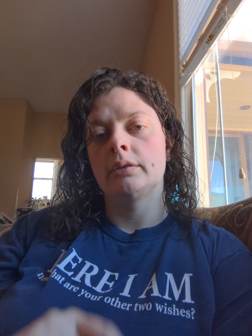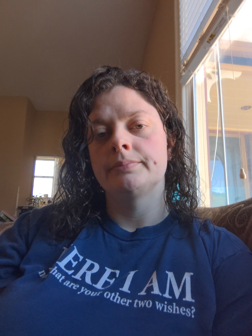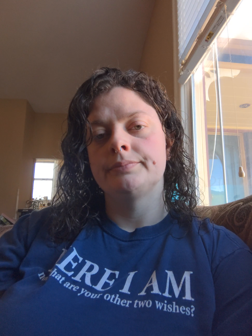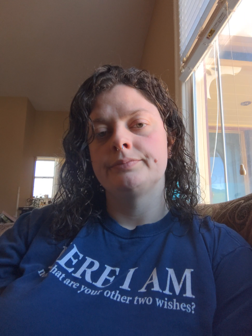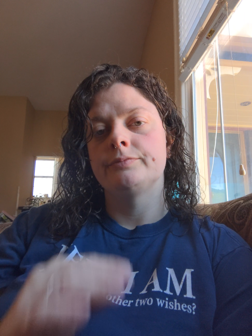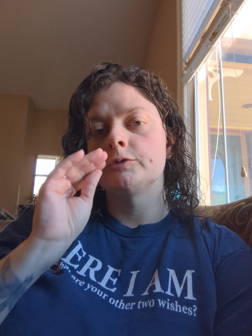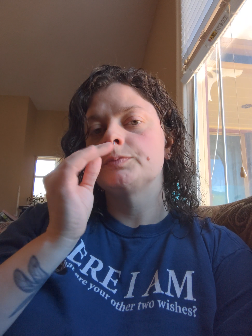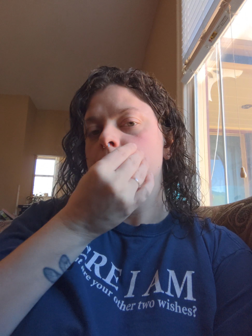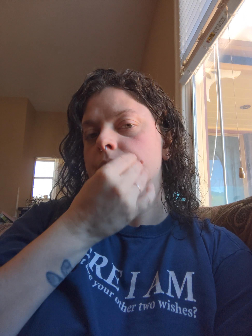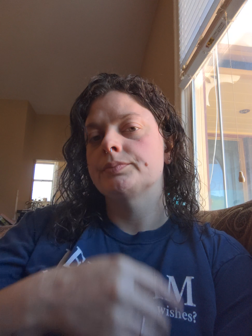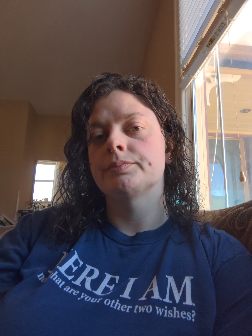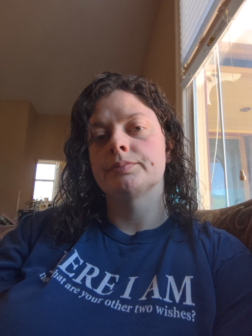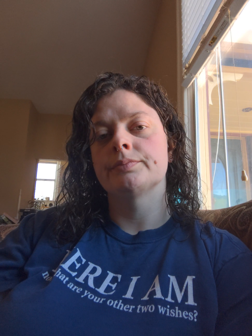flower